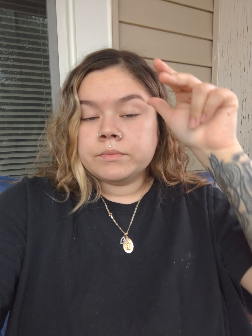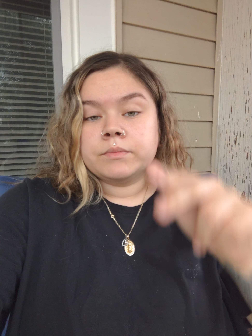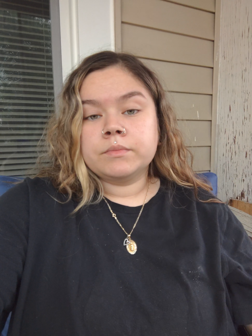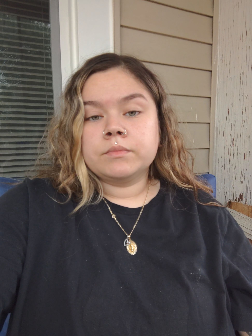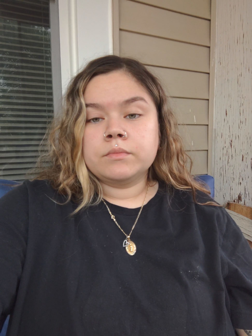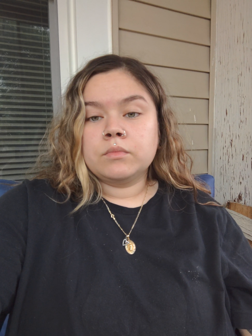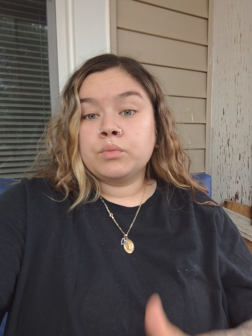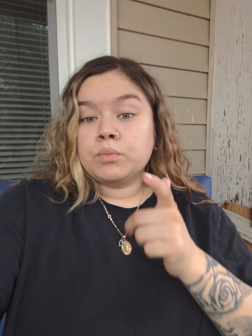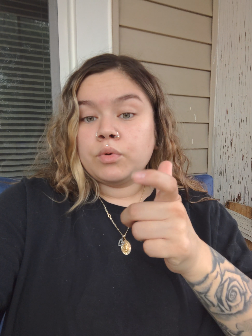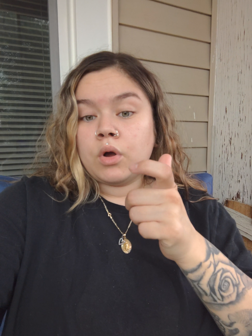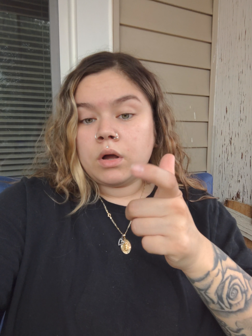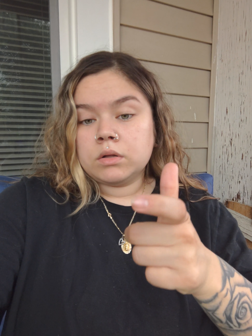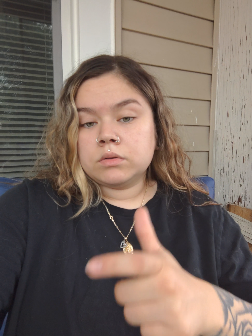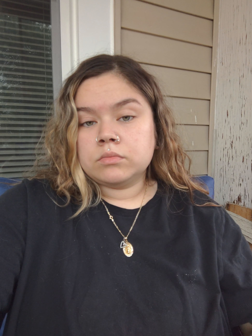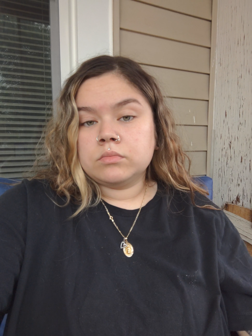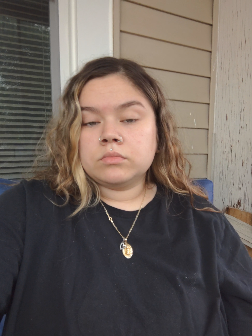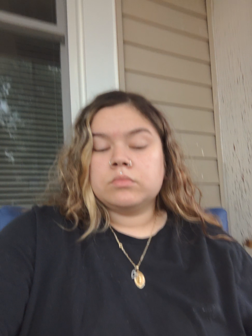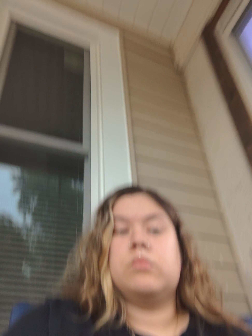run